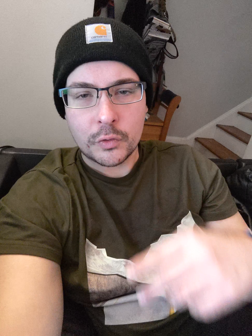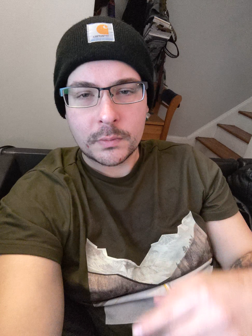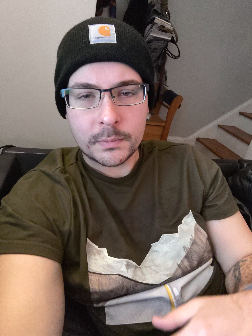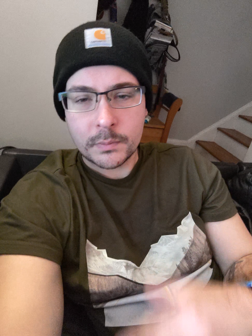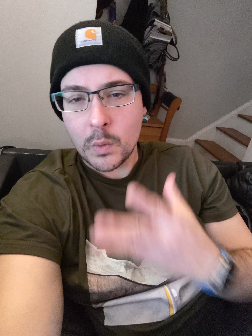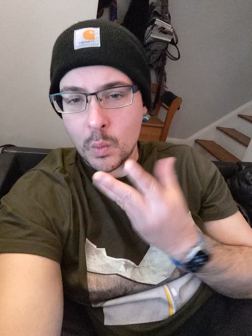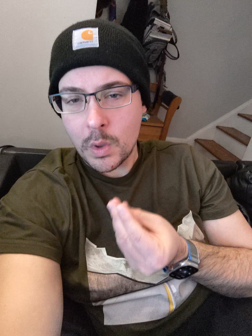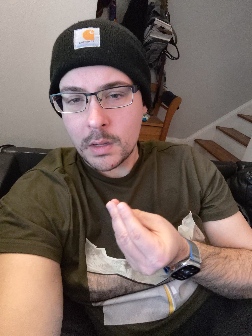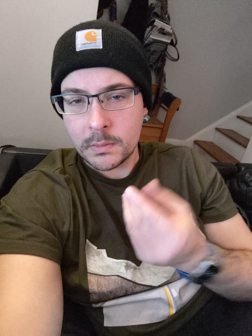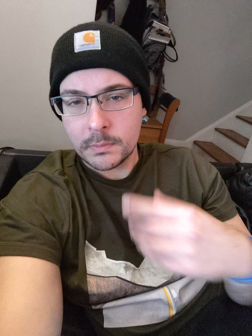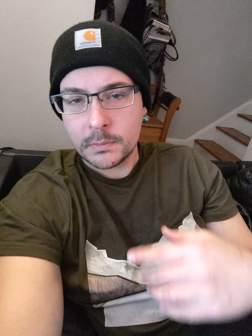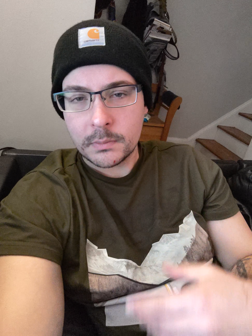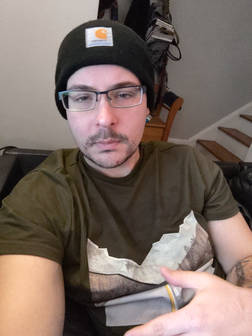wet